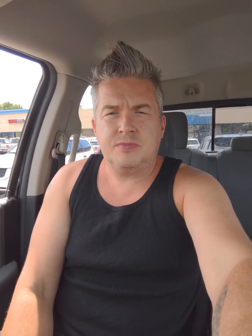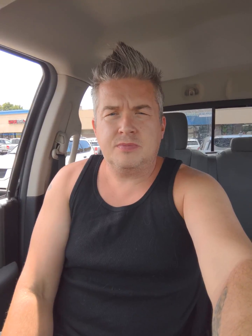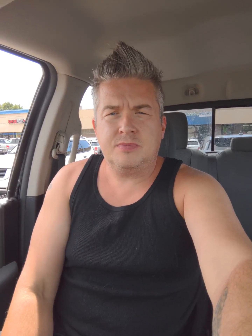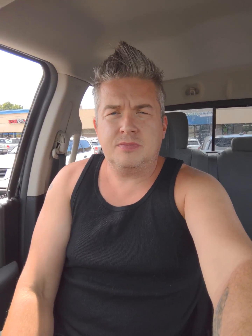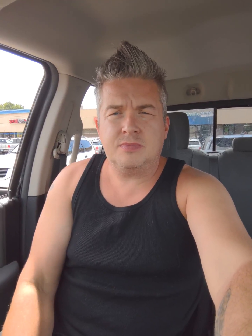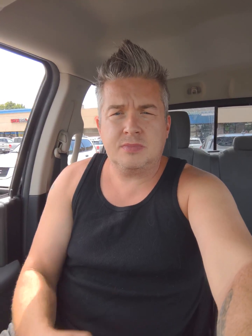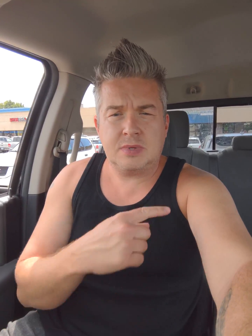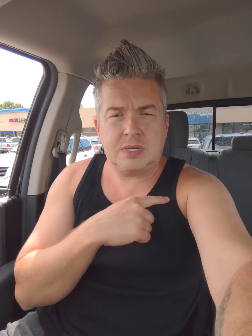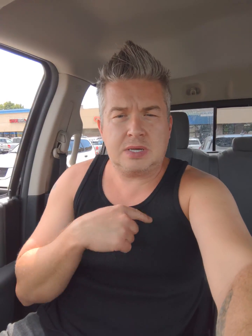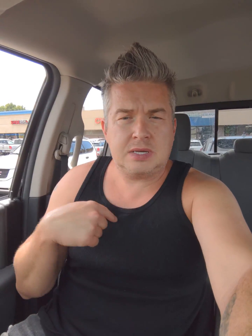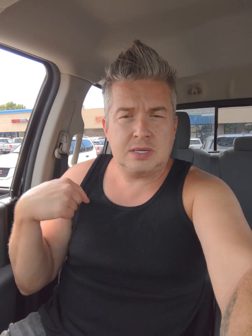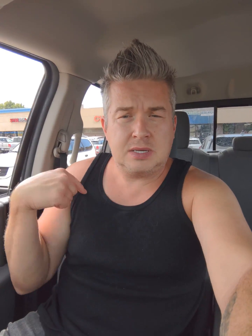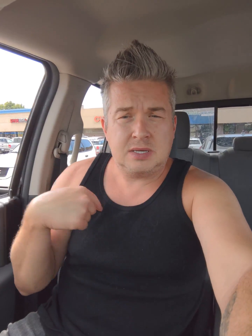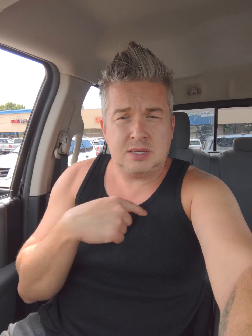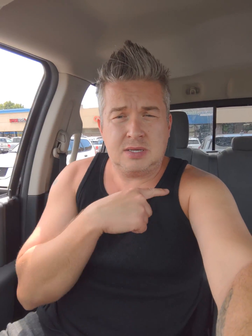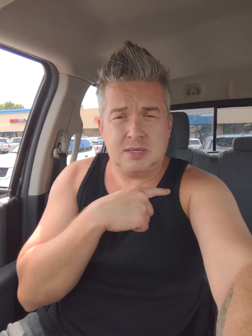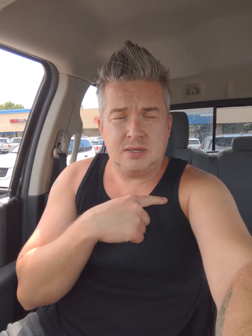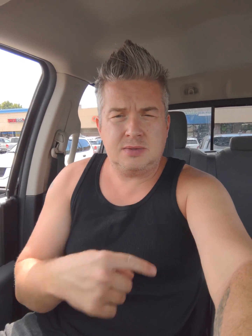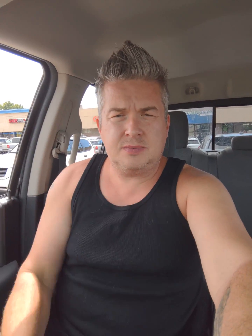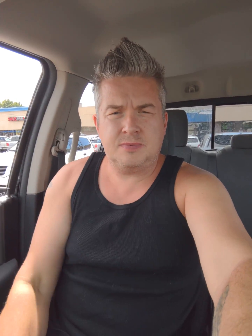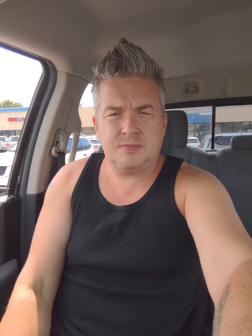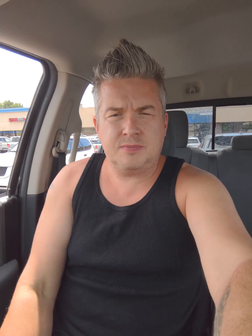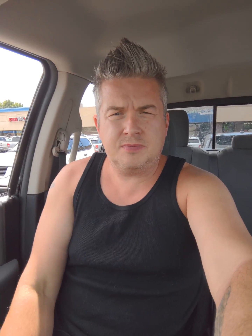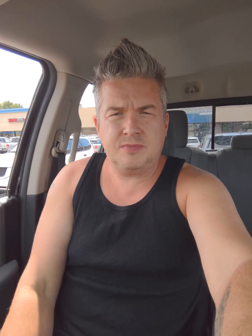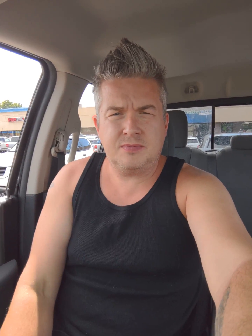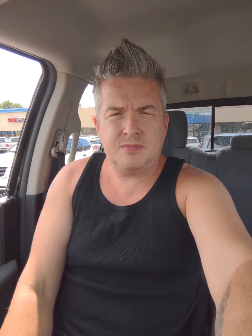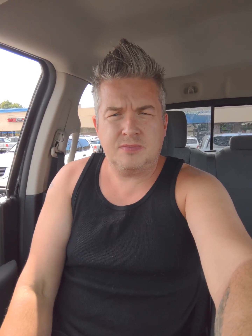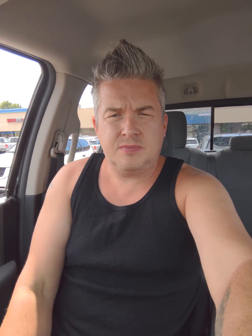bib